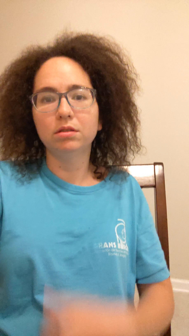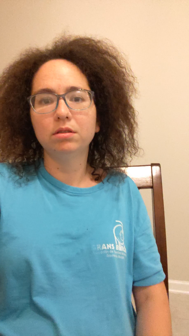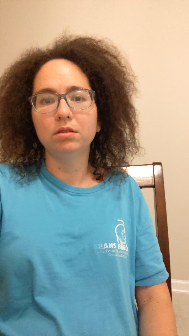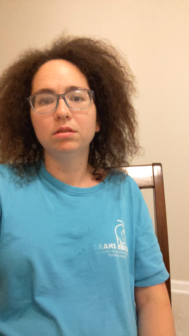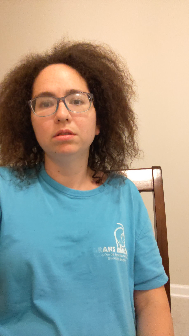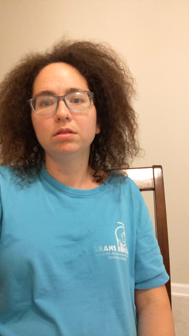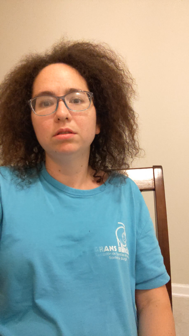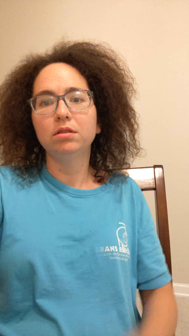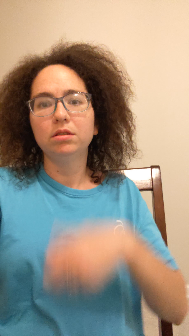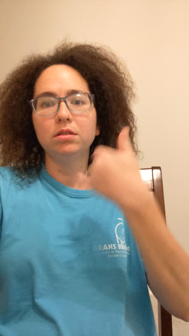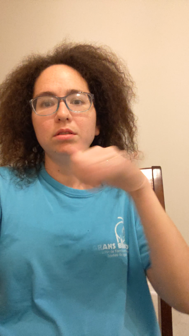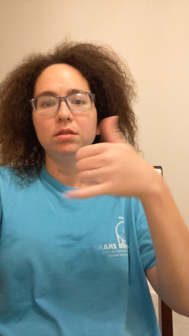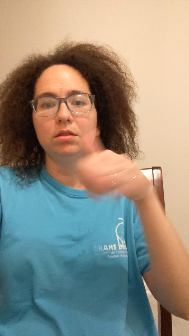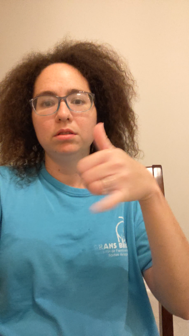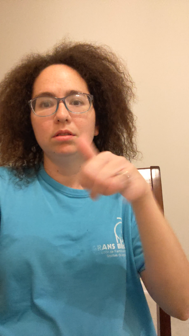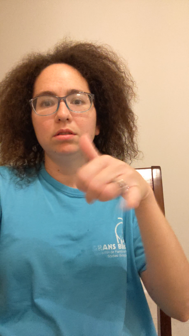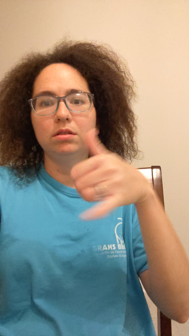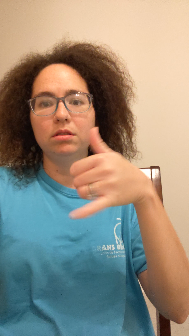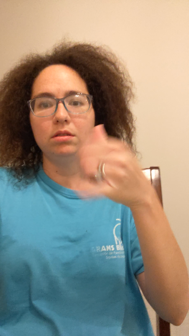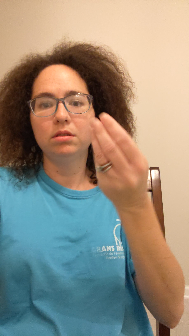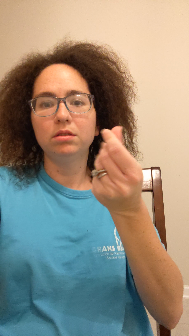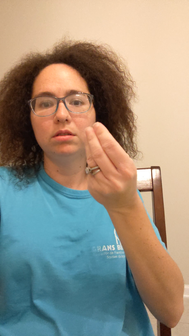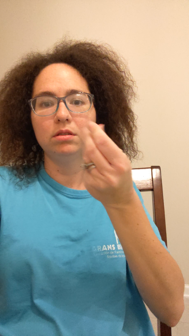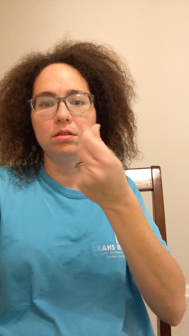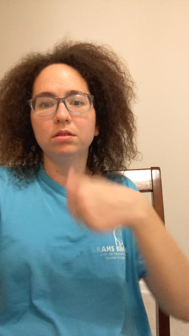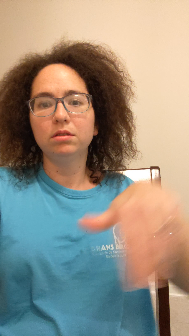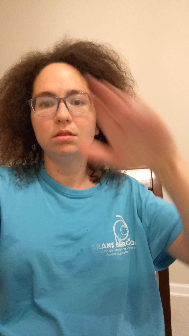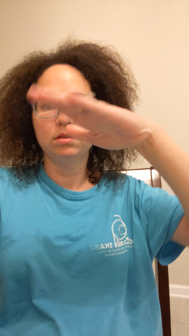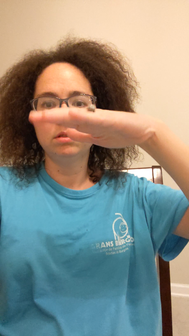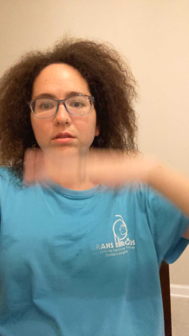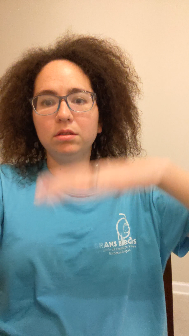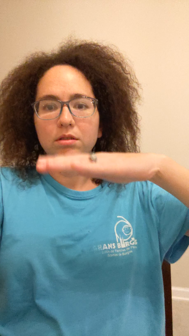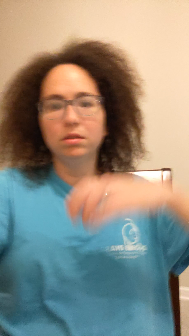playground